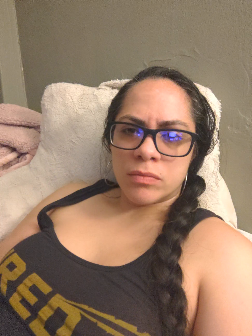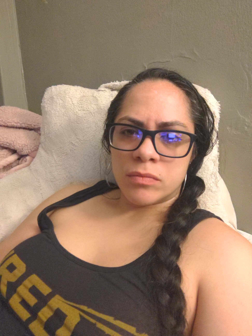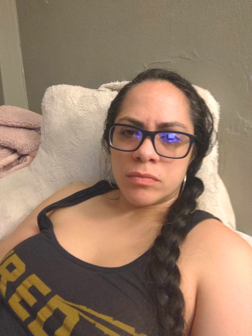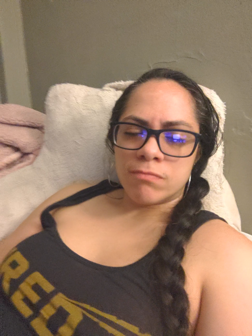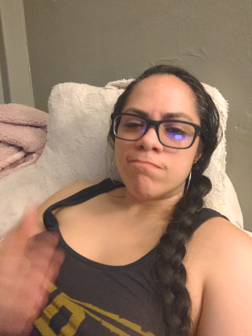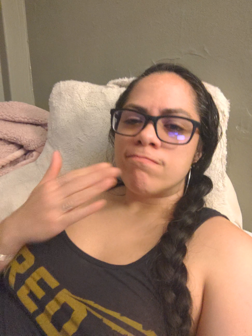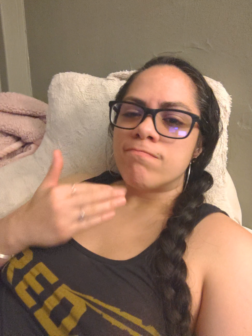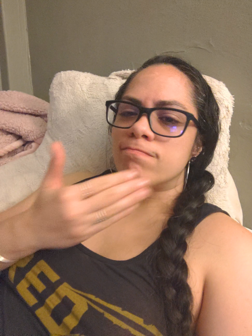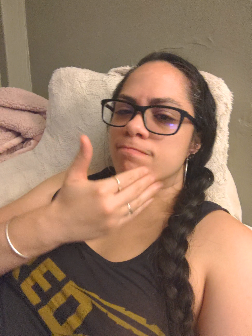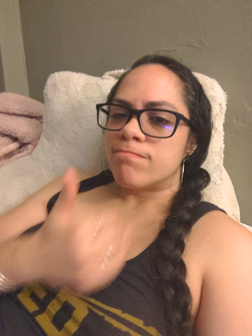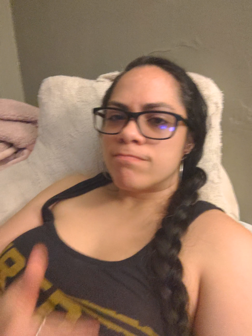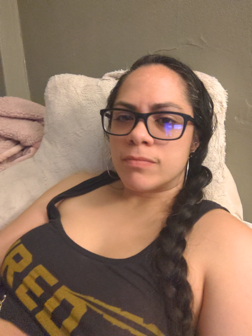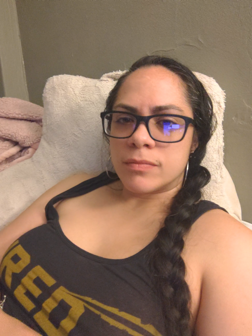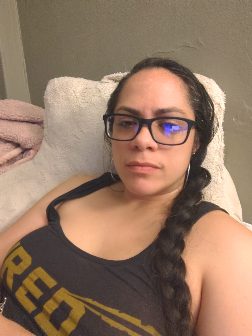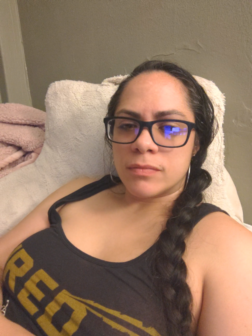napkin